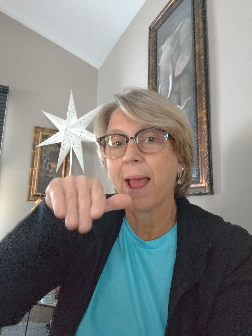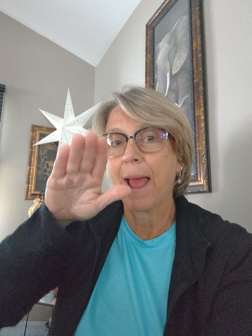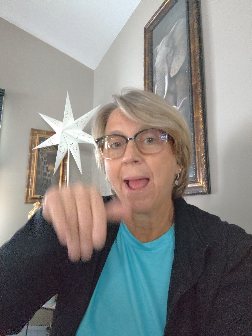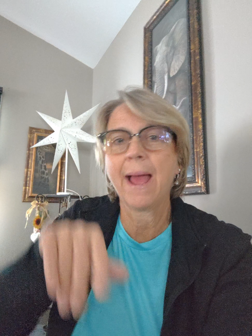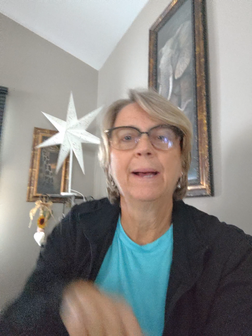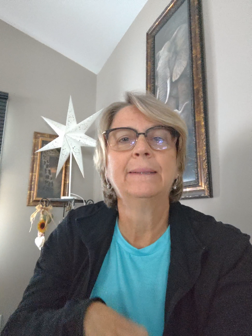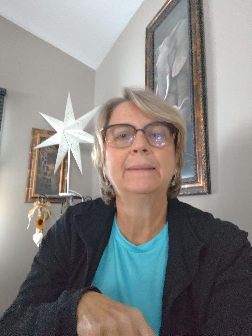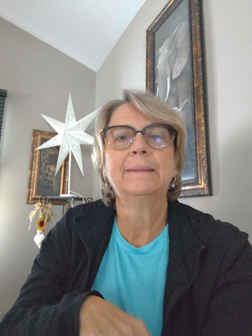bye